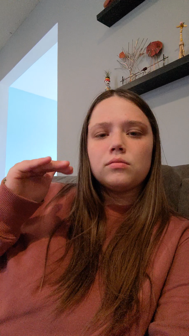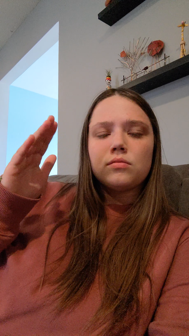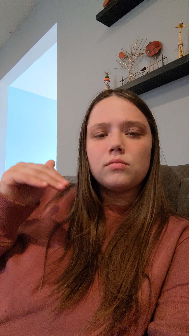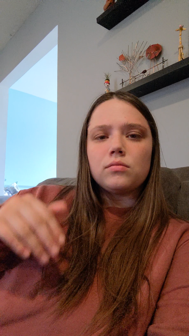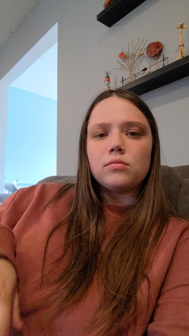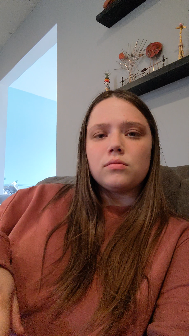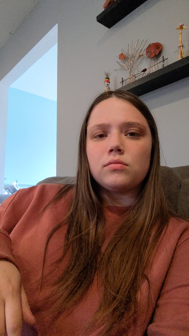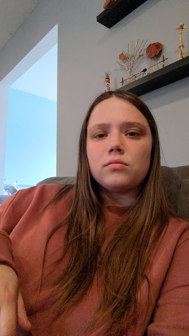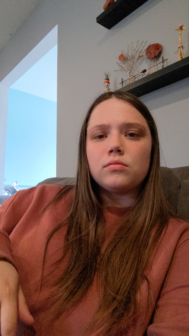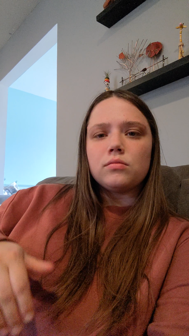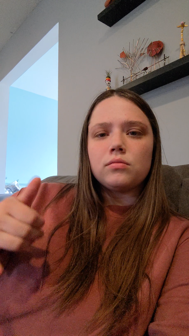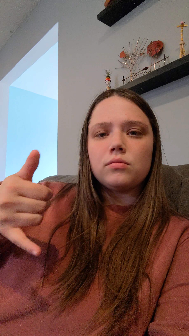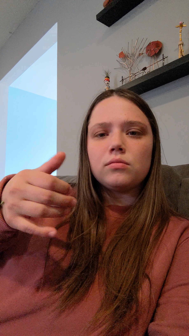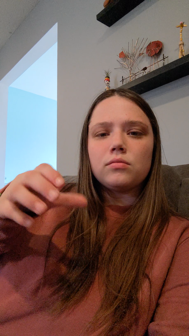pour